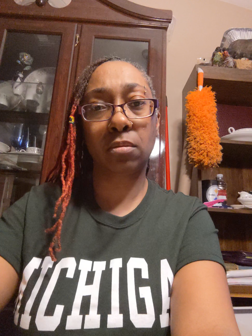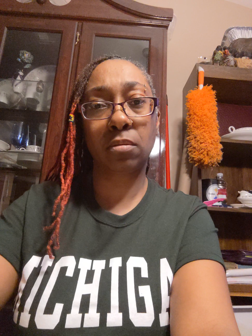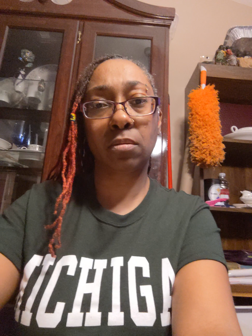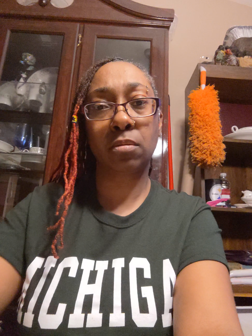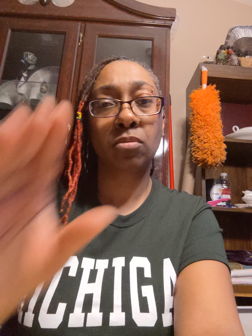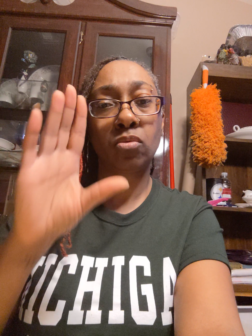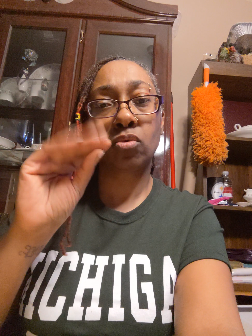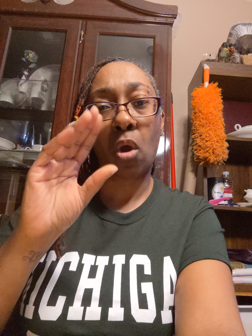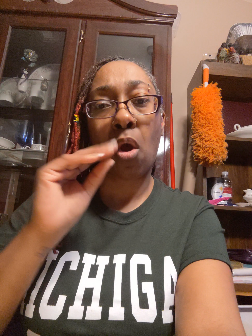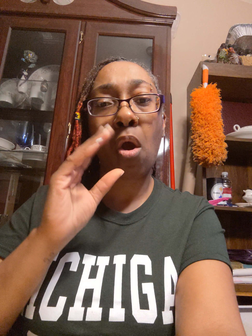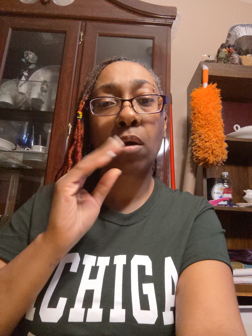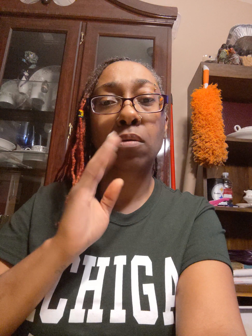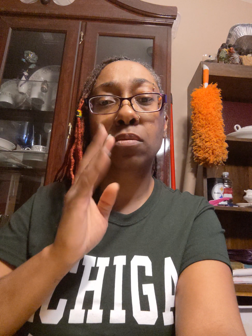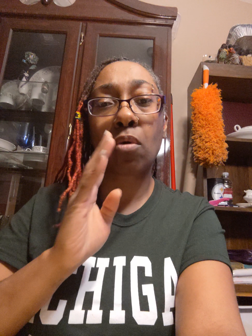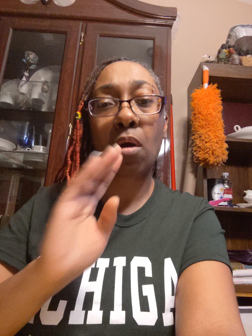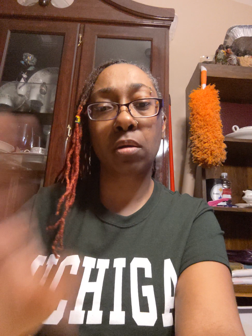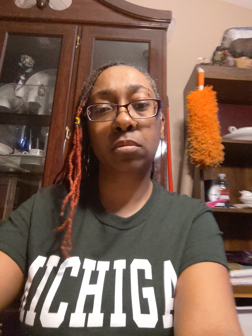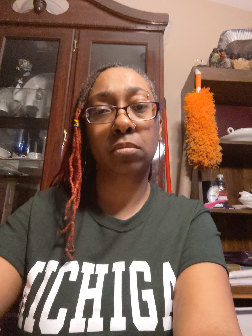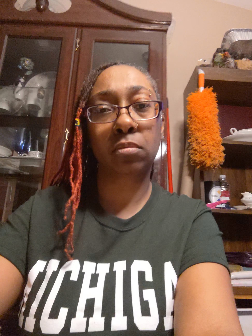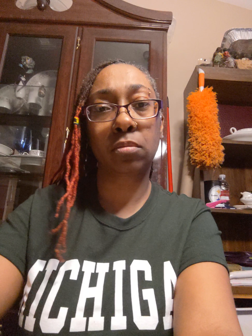talk